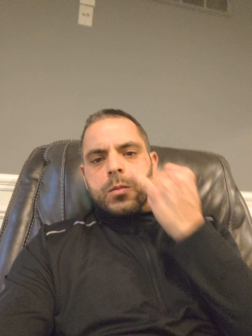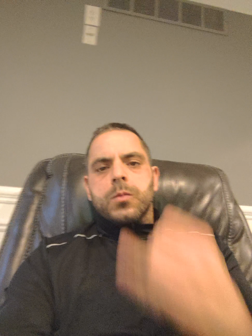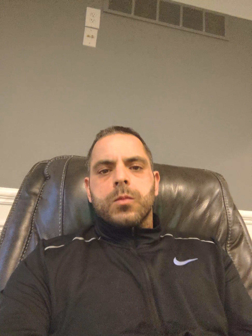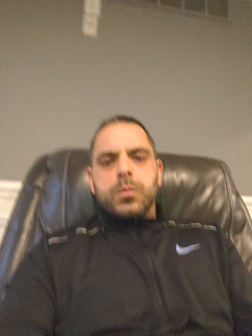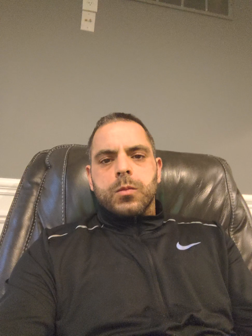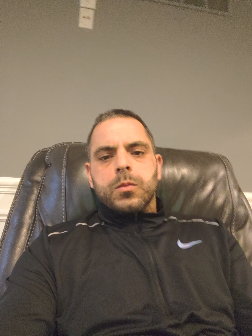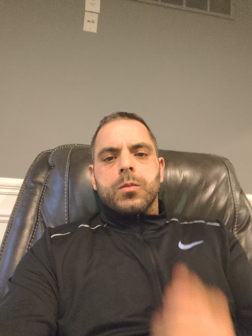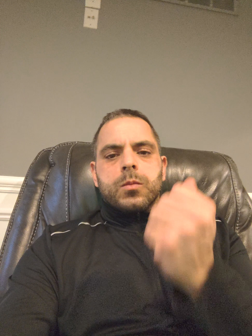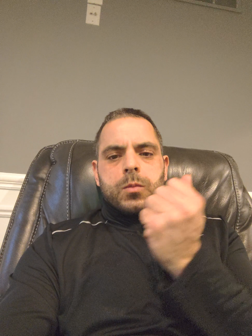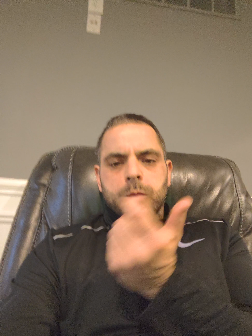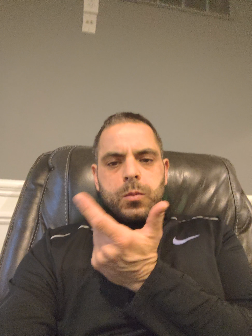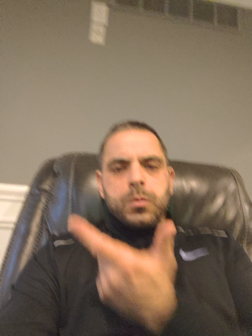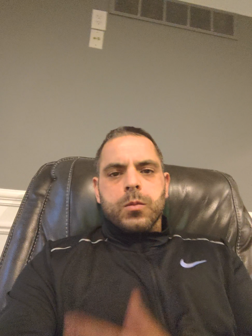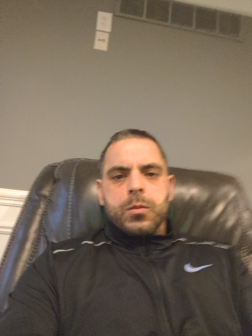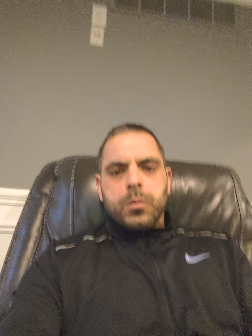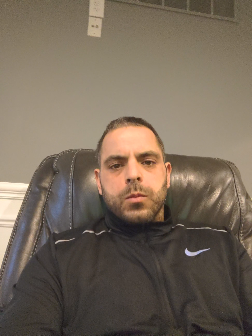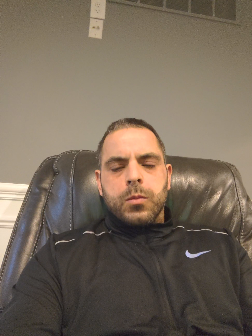all